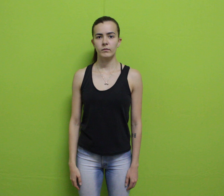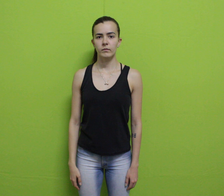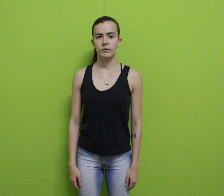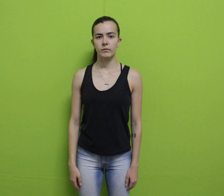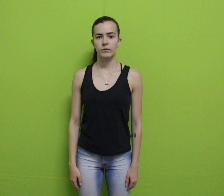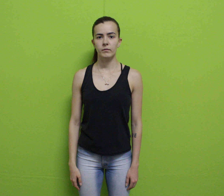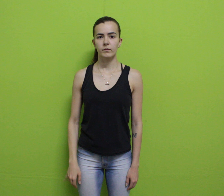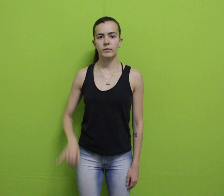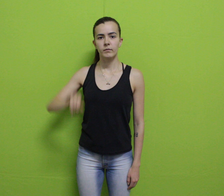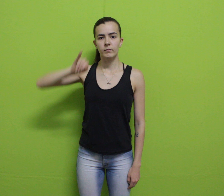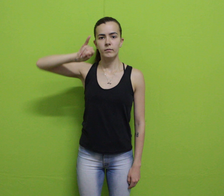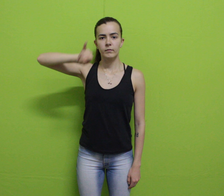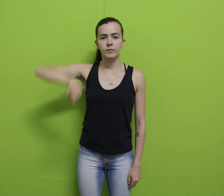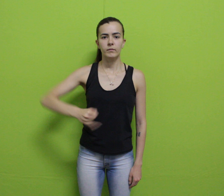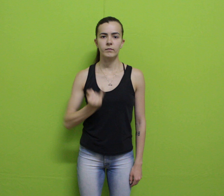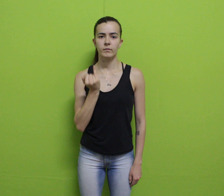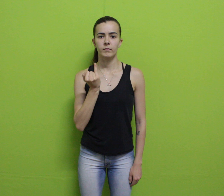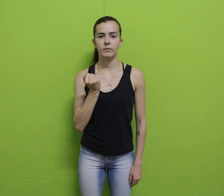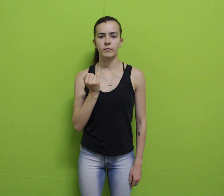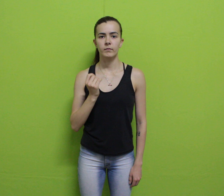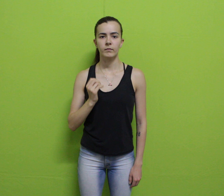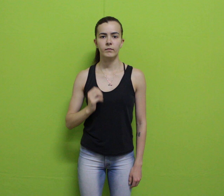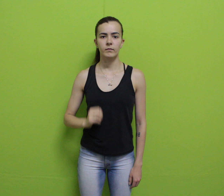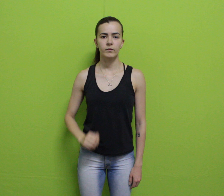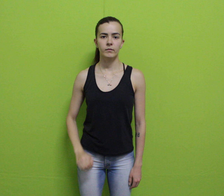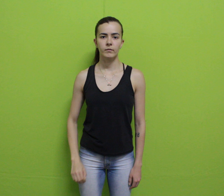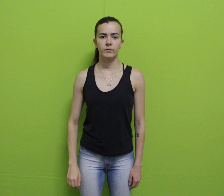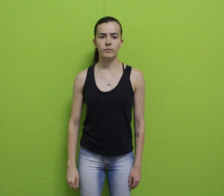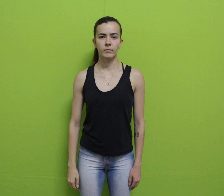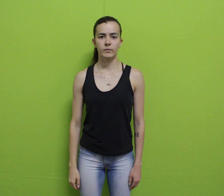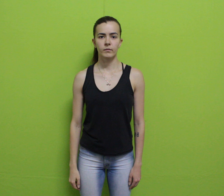aproveitar